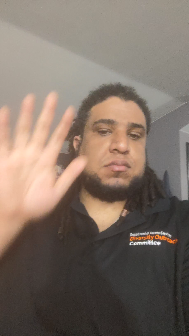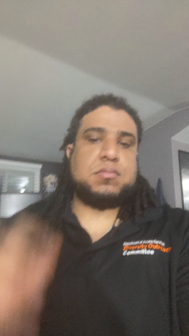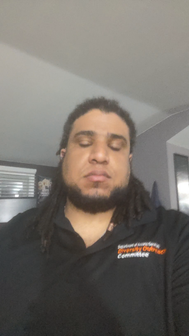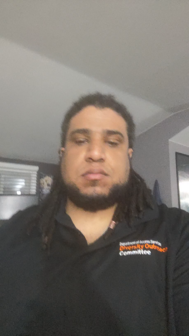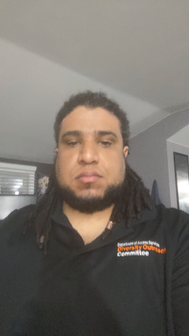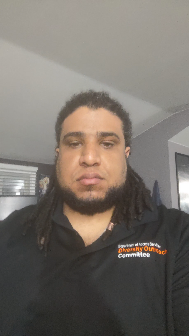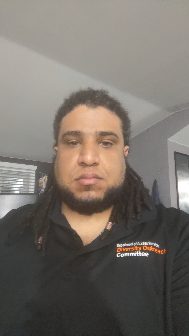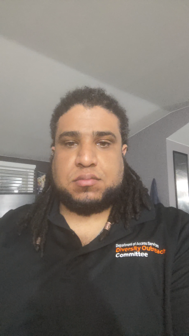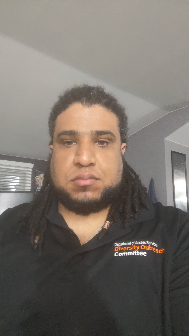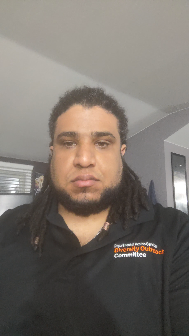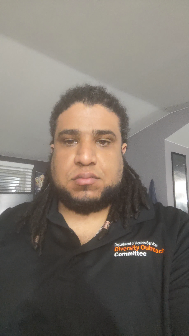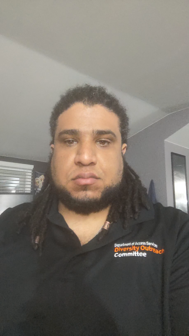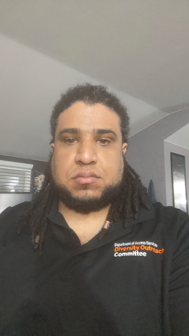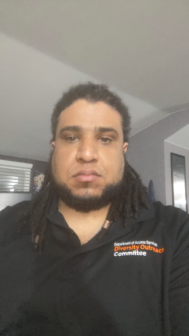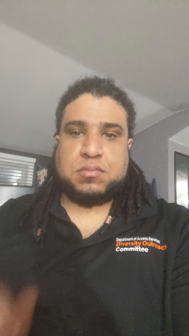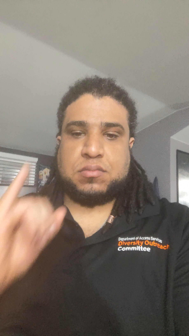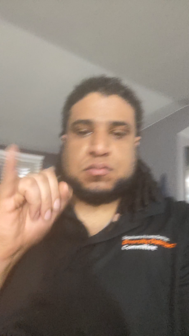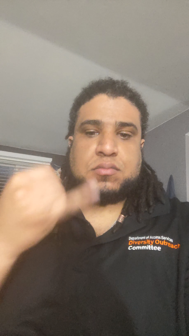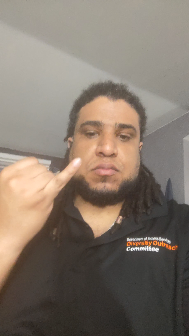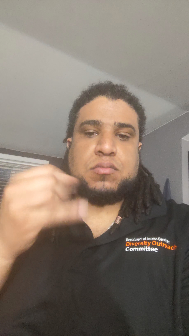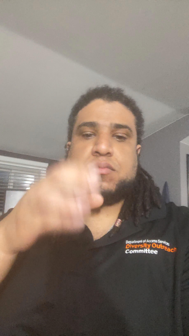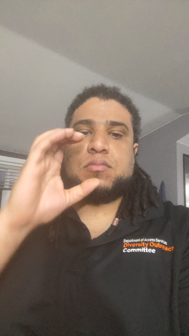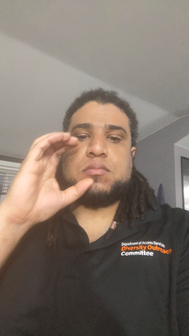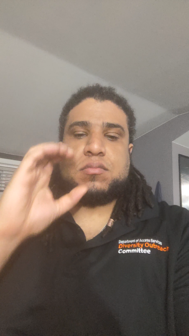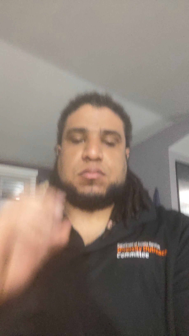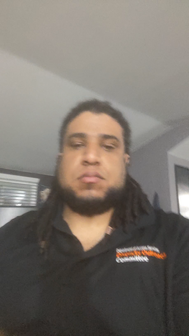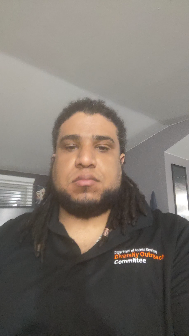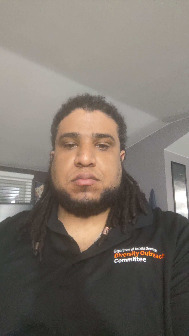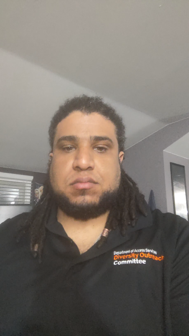juice